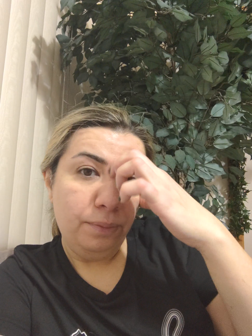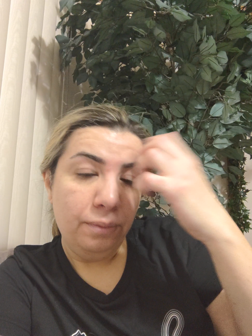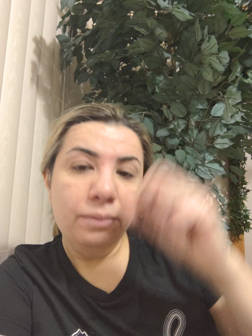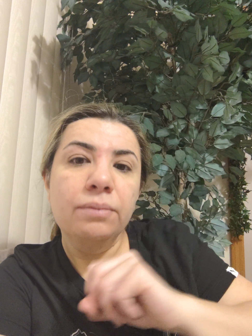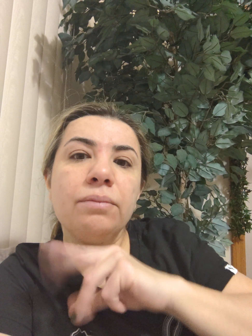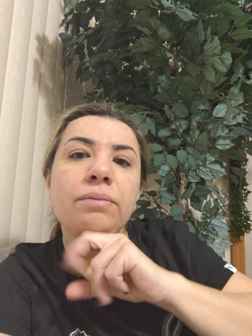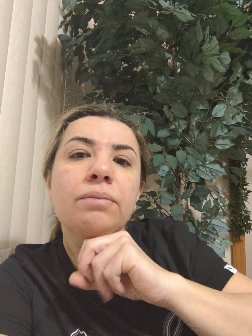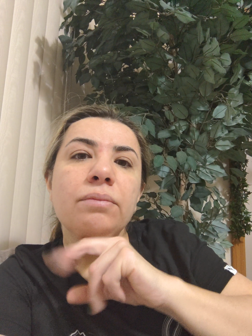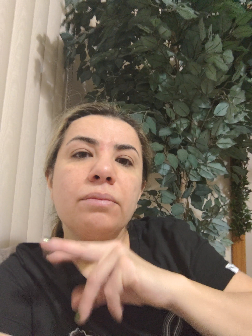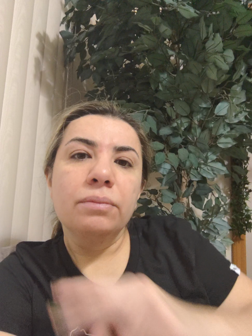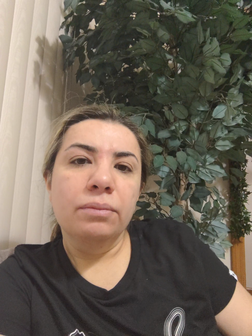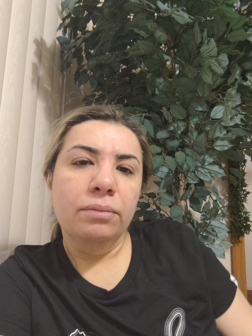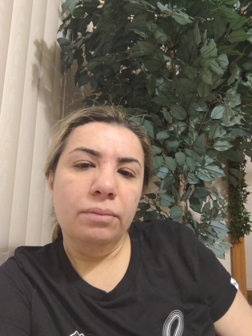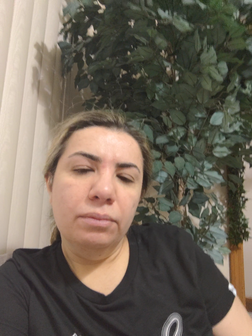frog